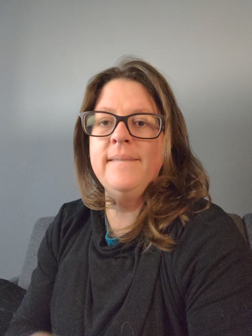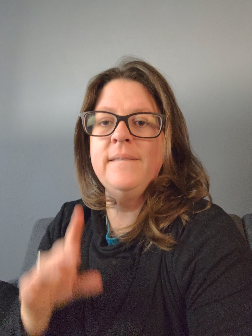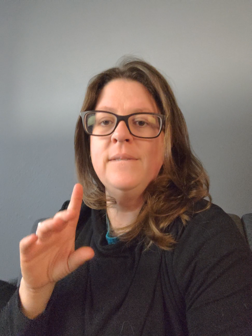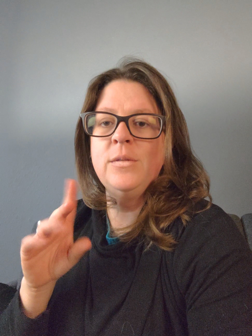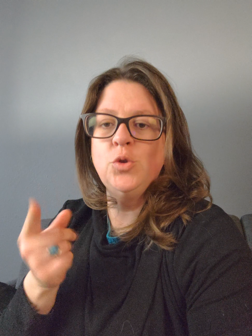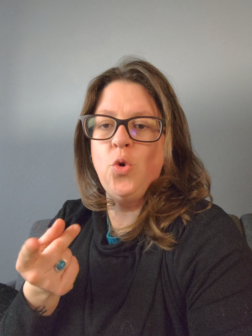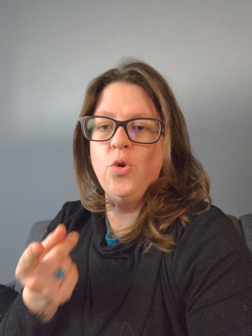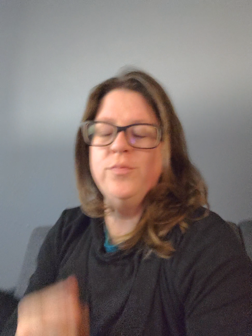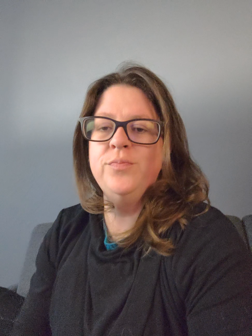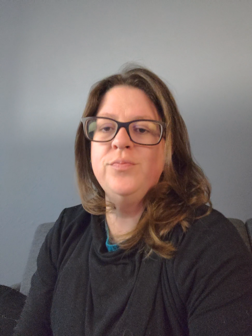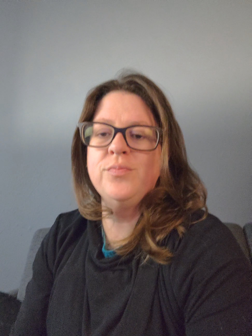dog